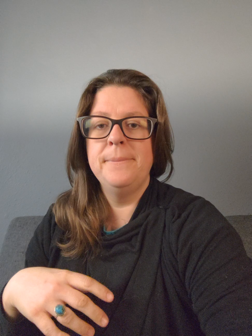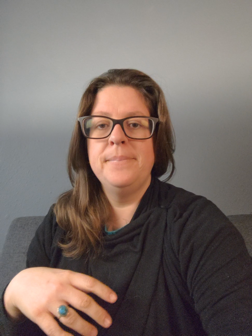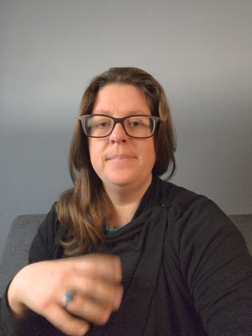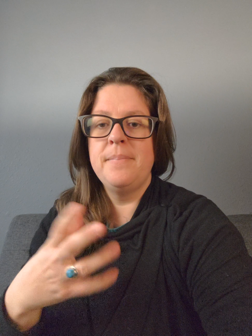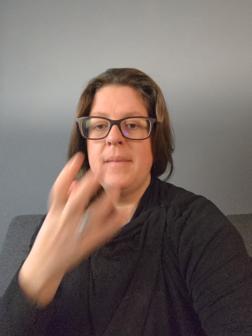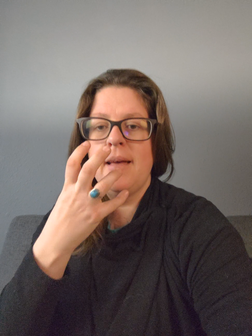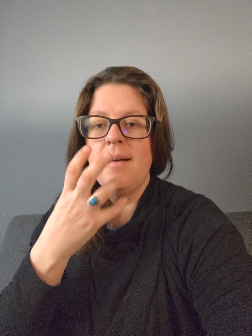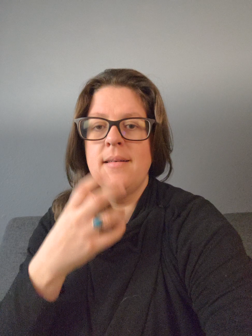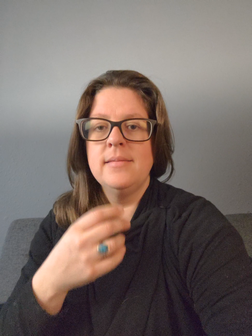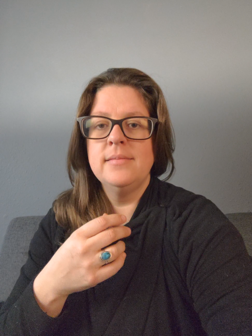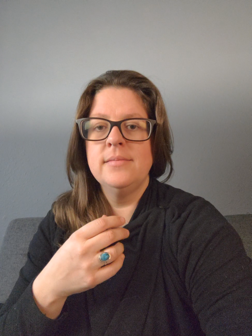mad